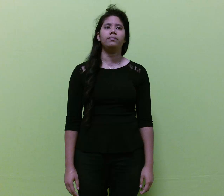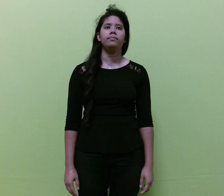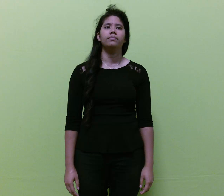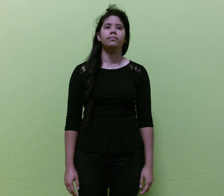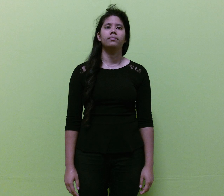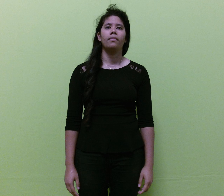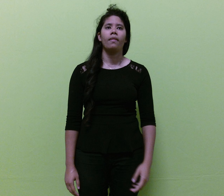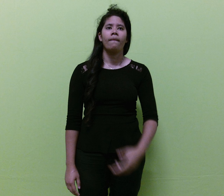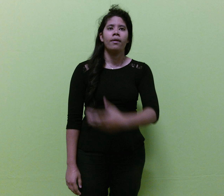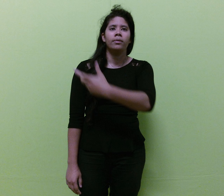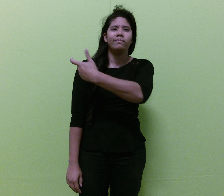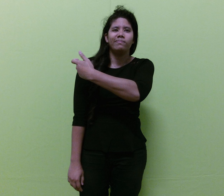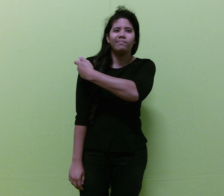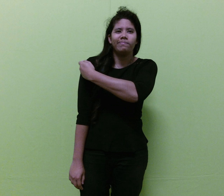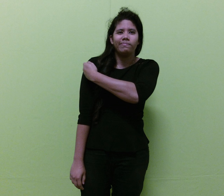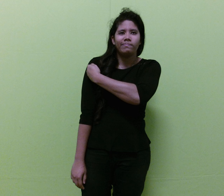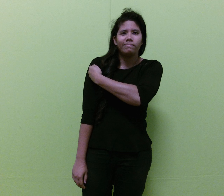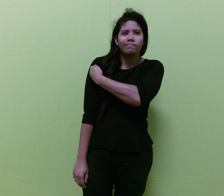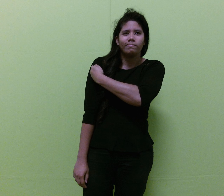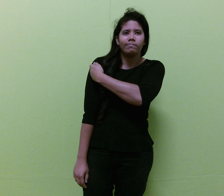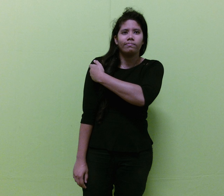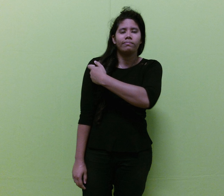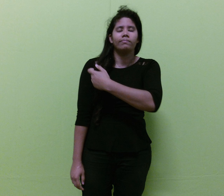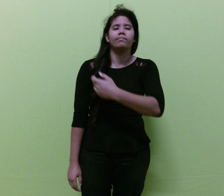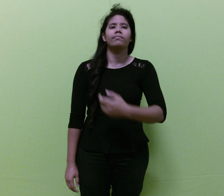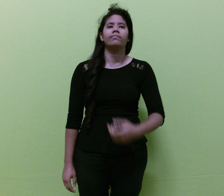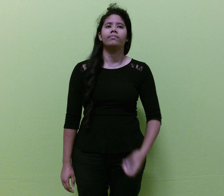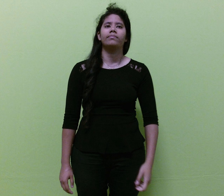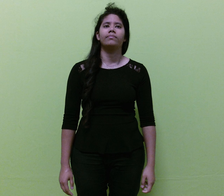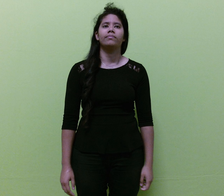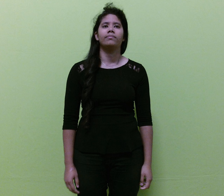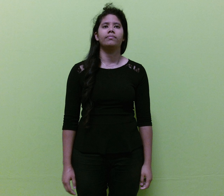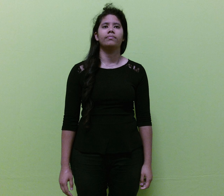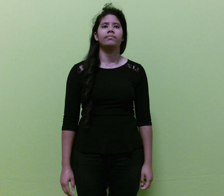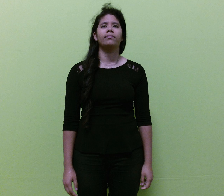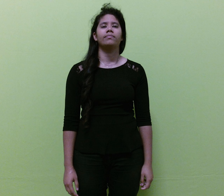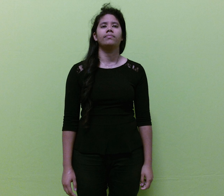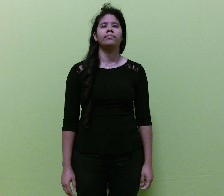vacina